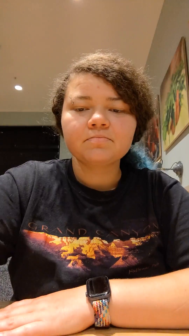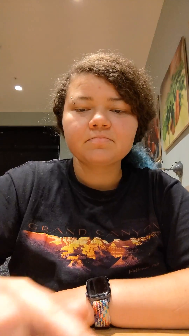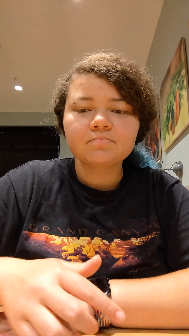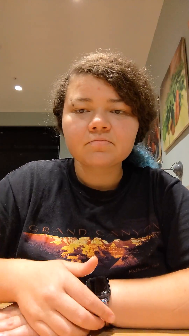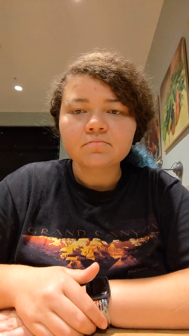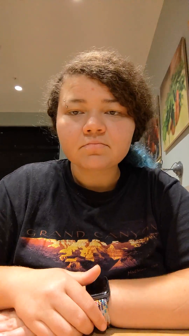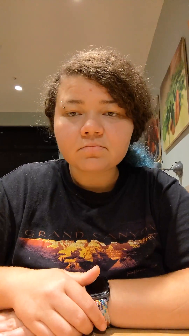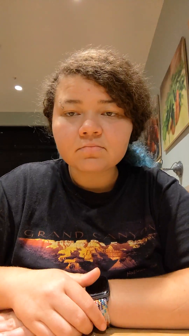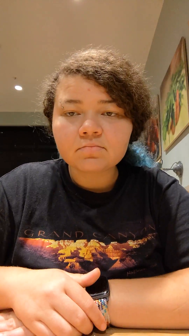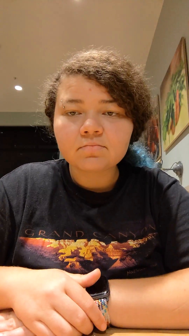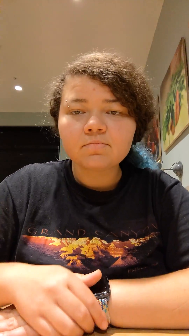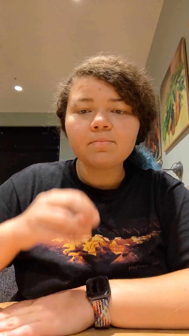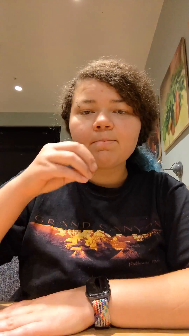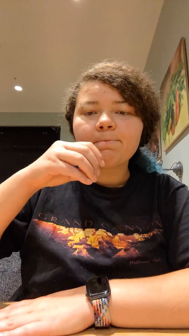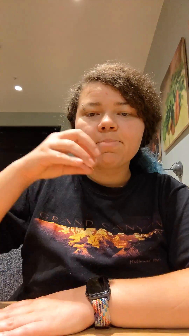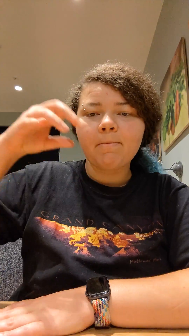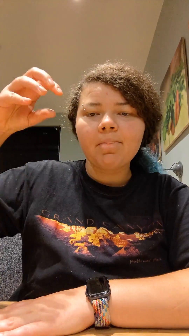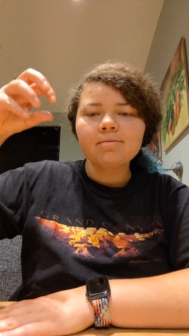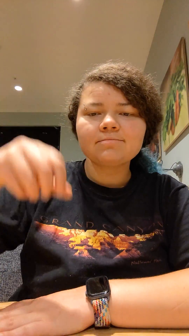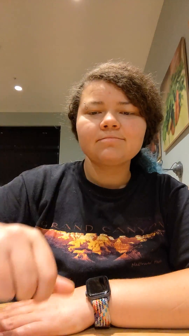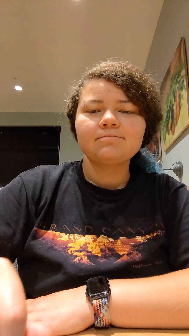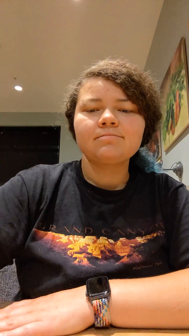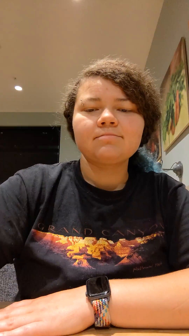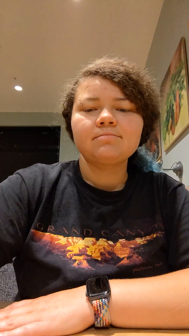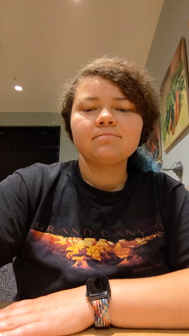bubbles